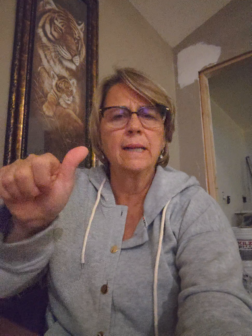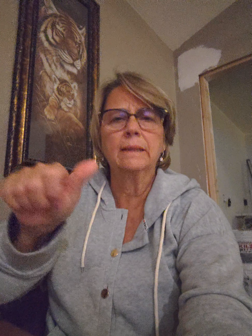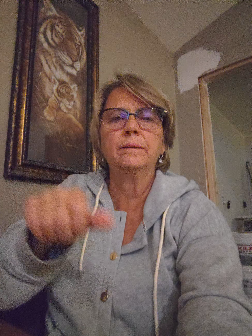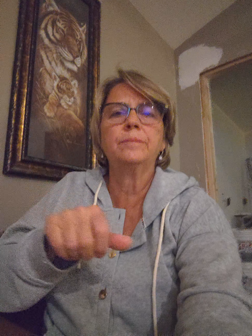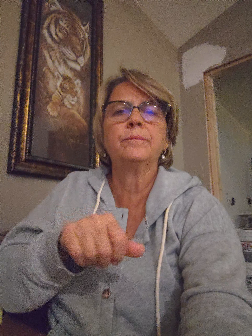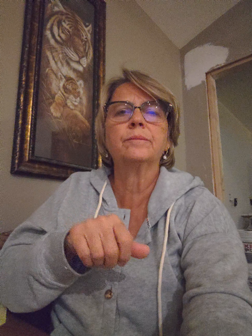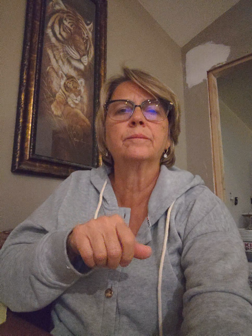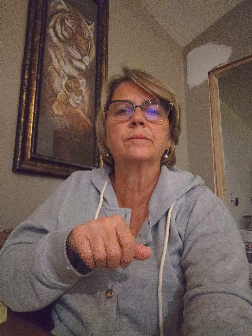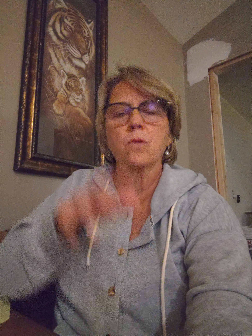any